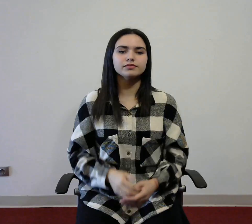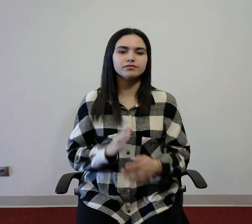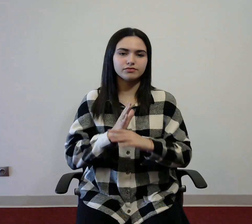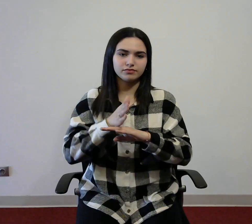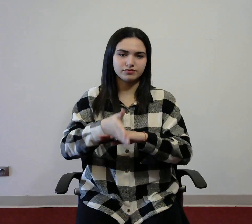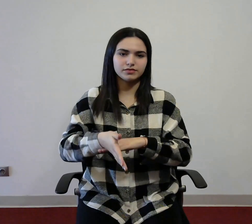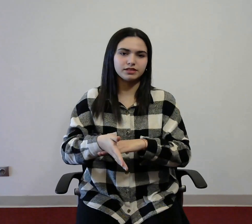müraciət